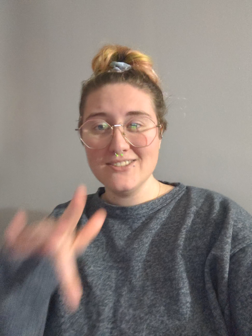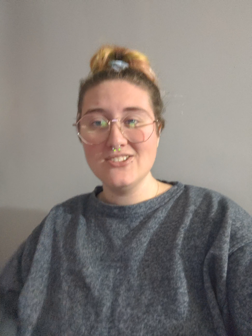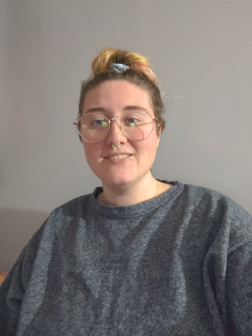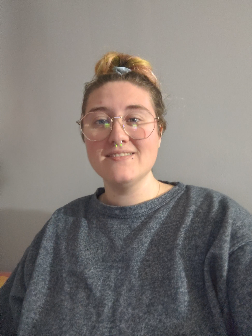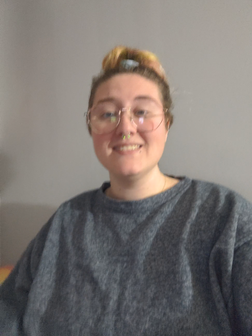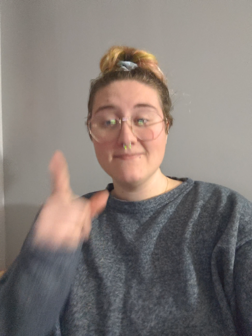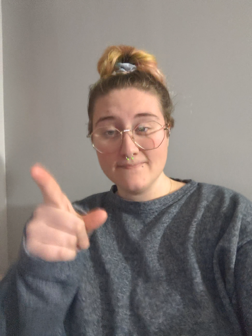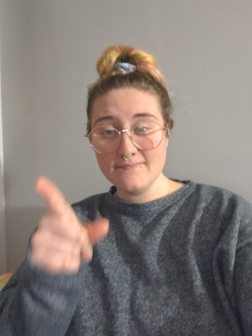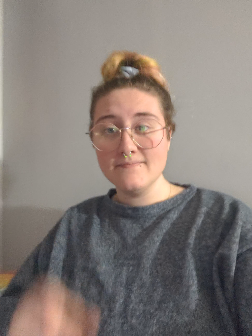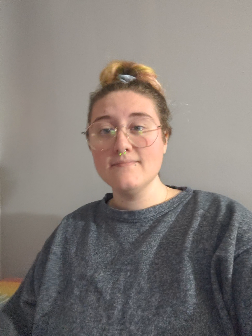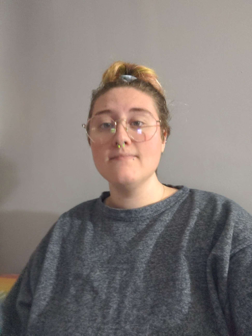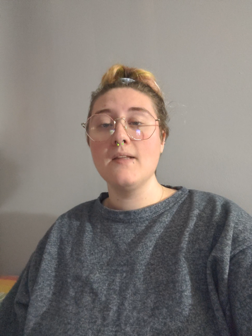he/she/it